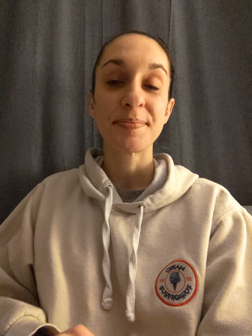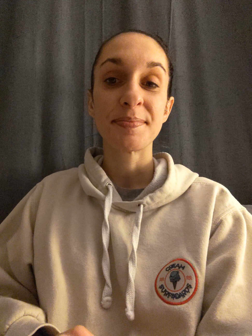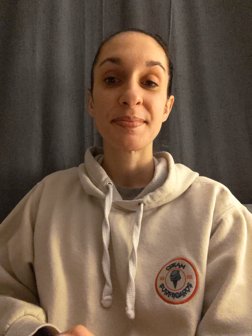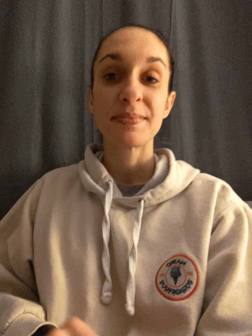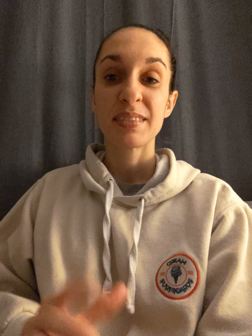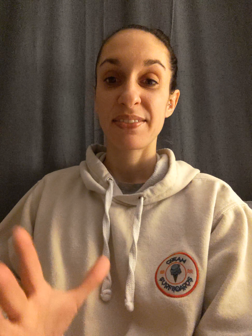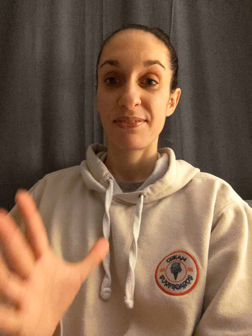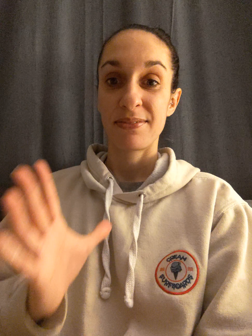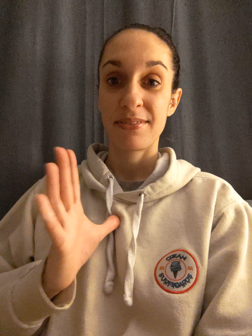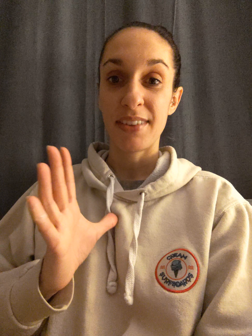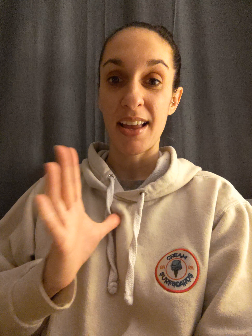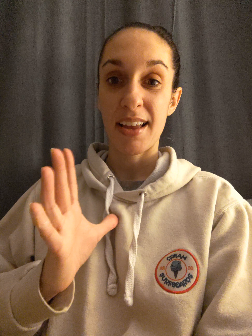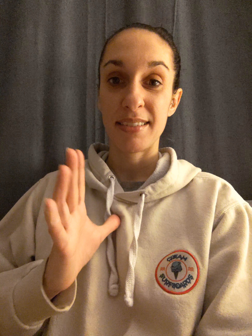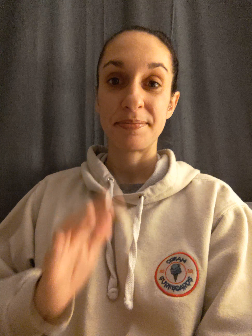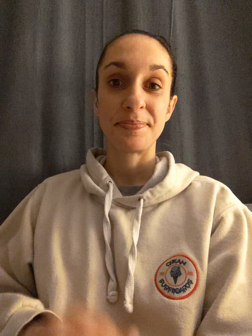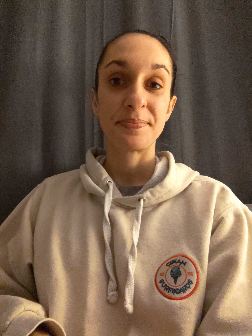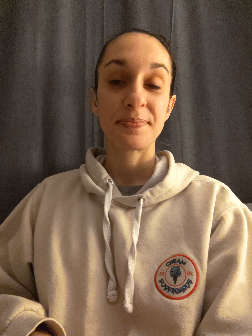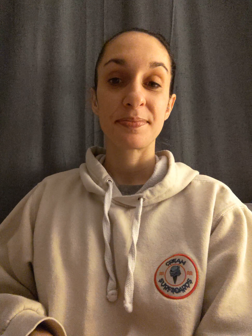fine